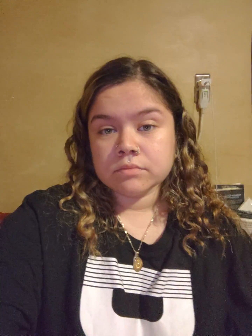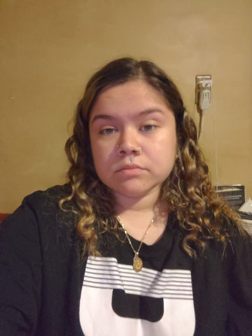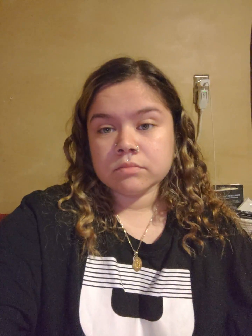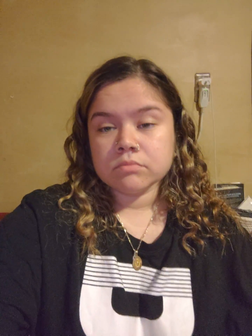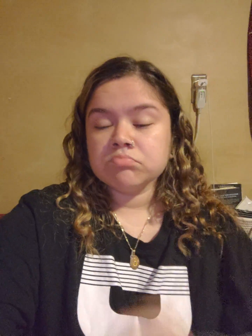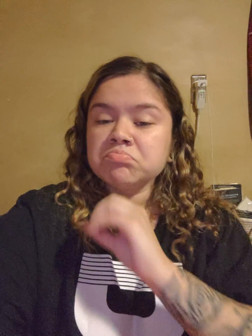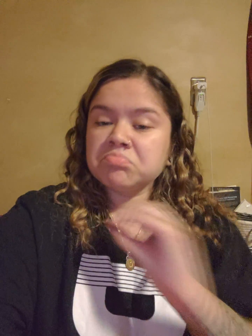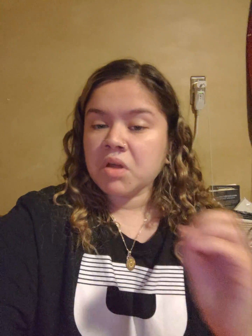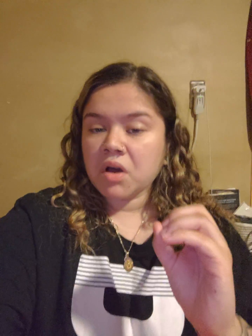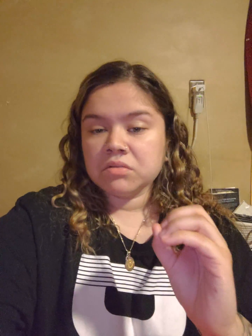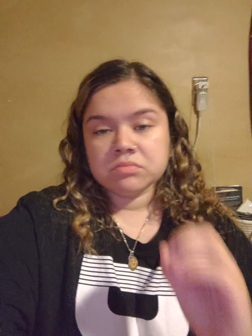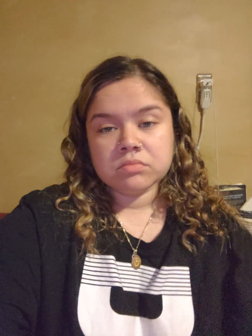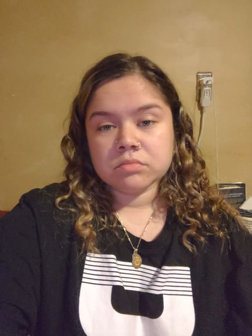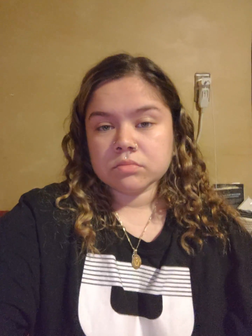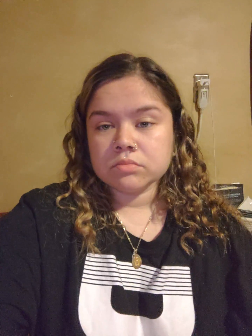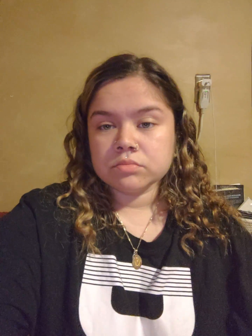none